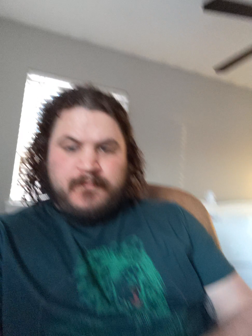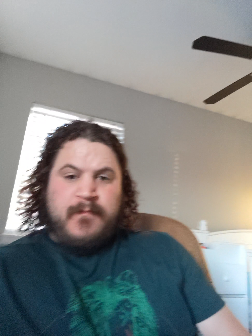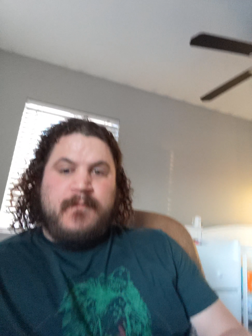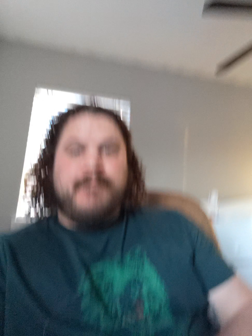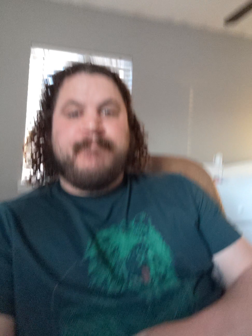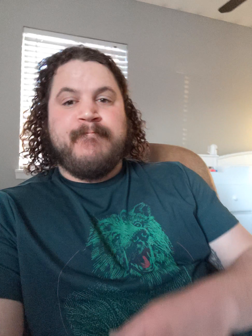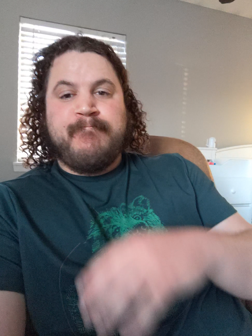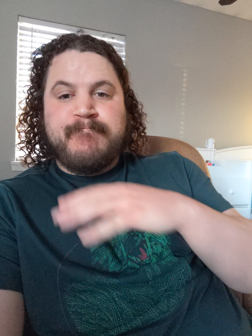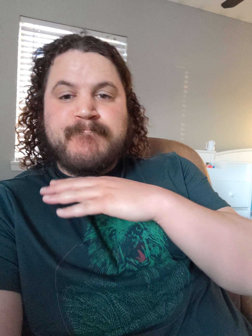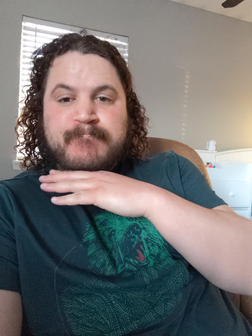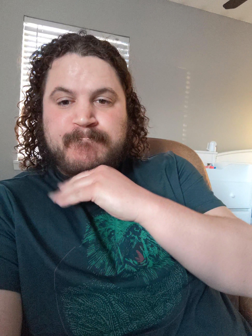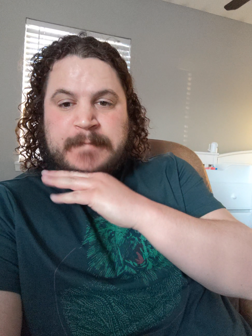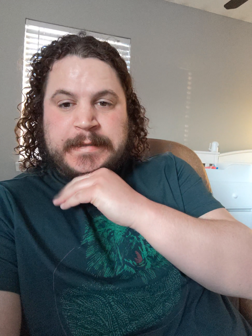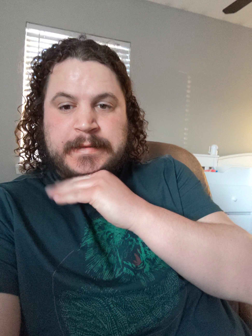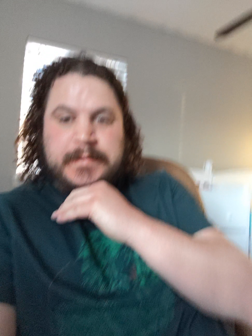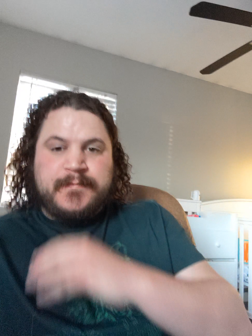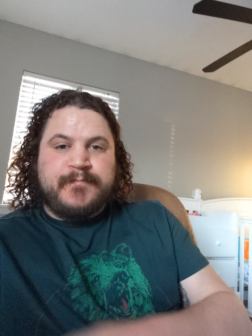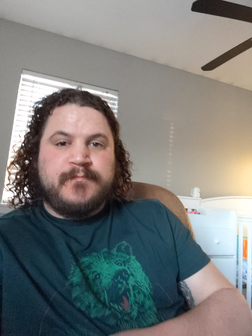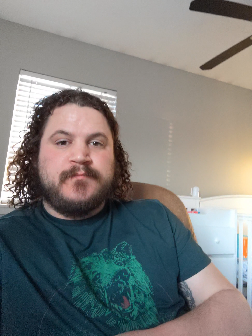pig